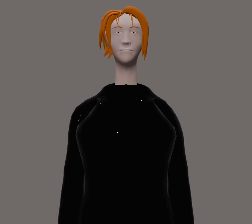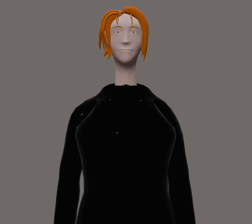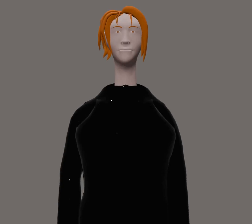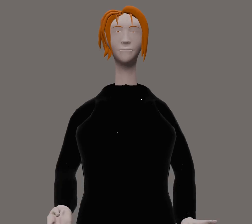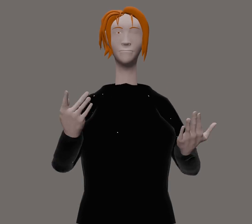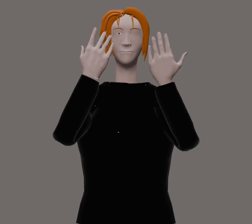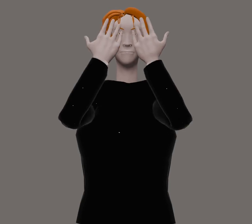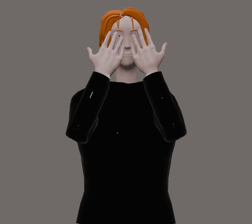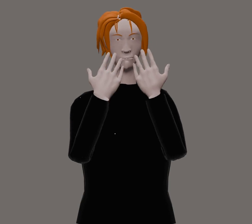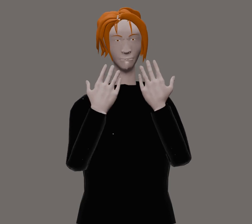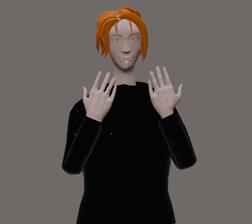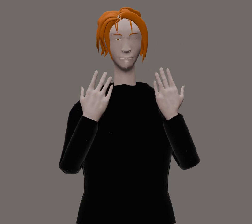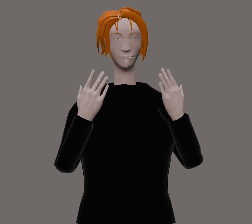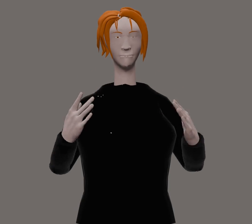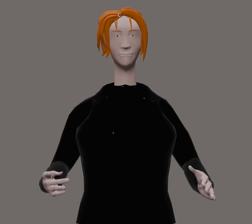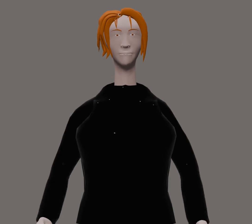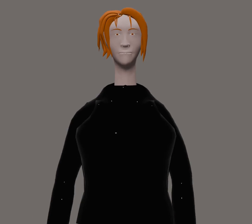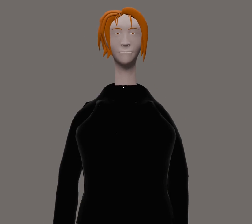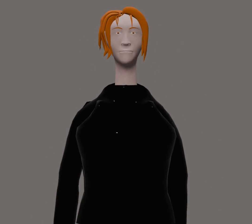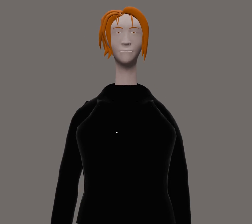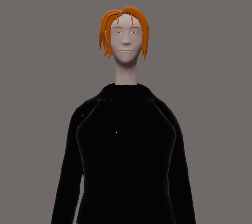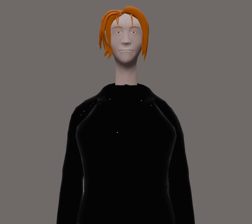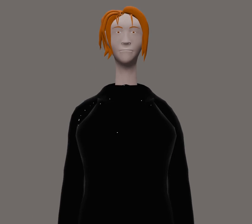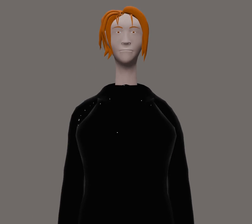Blue Sad